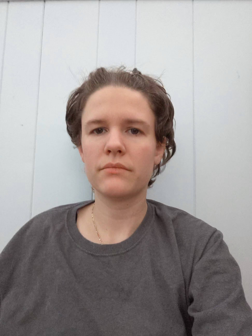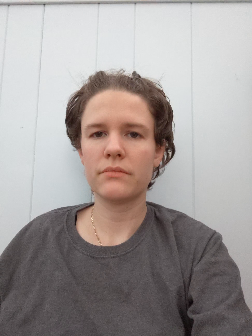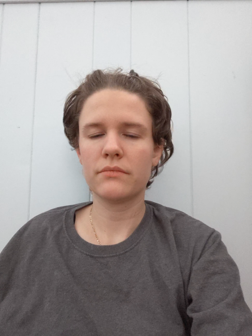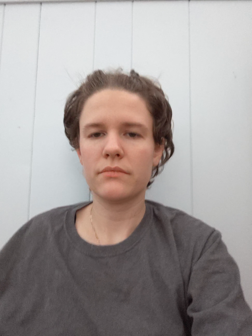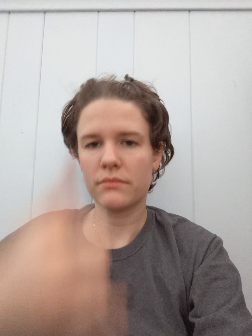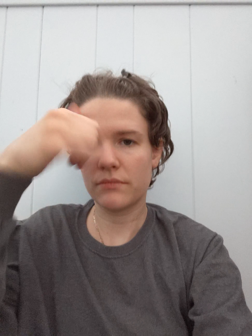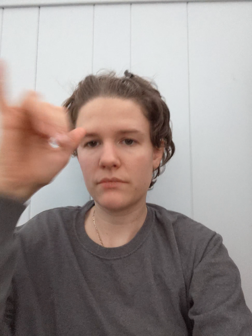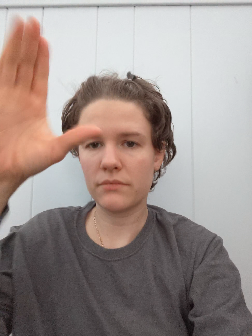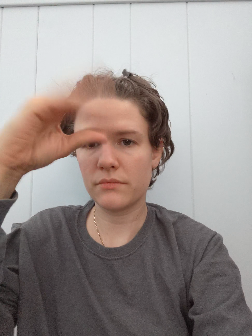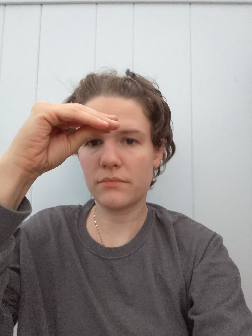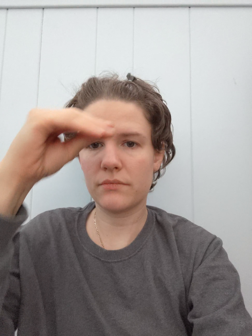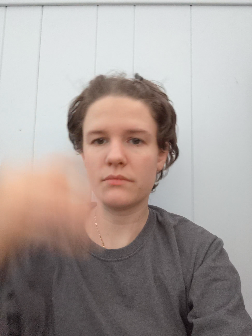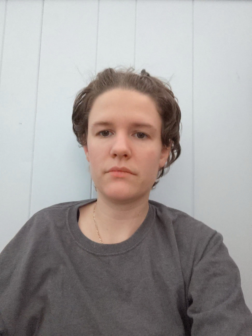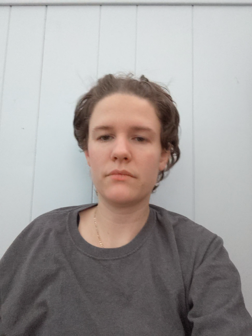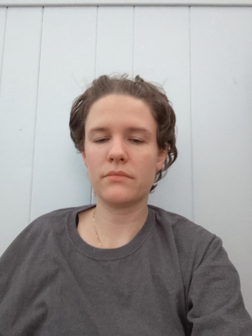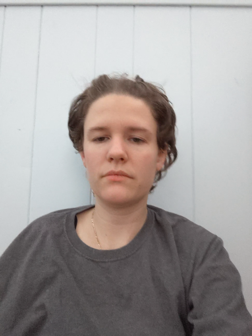cowboy